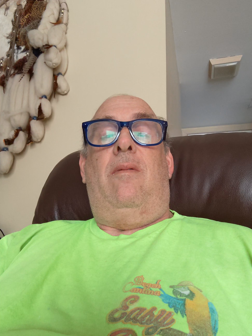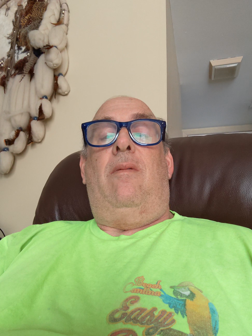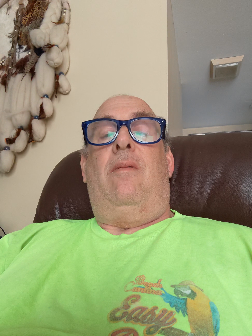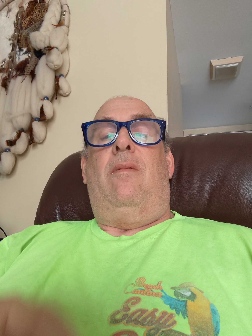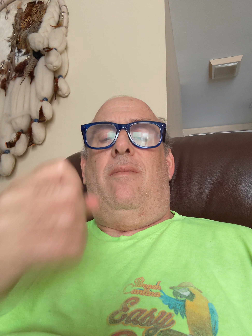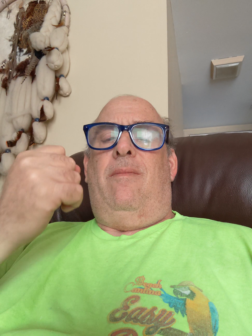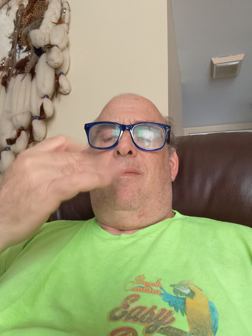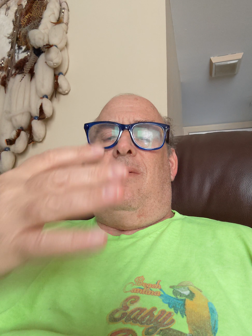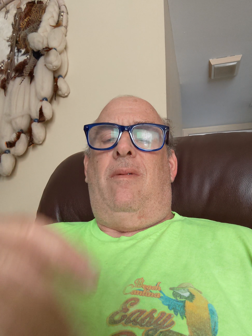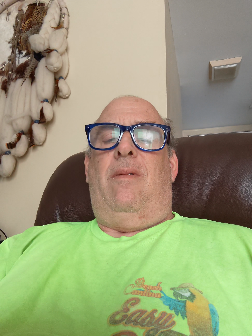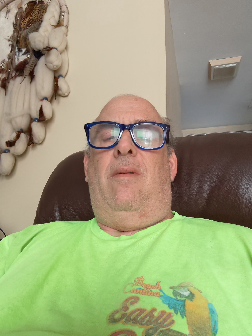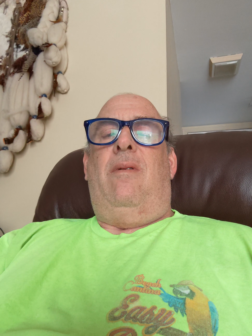many